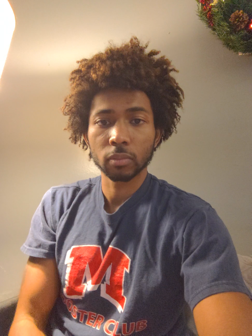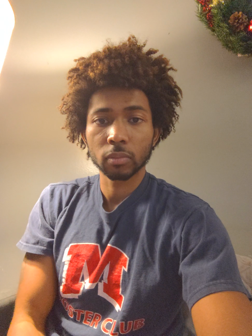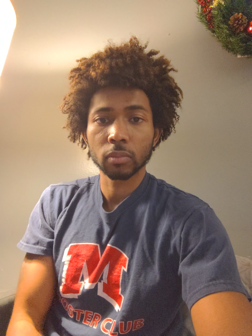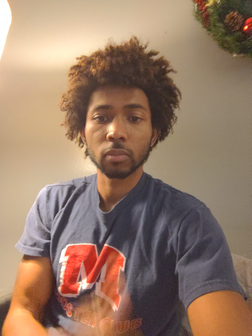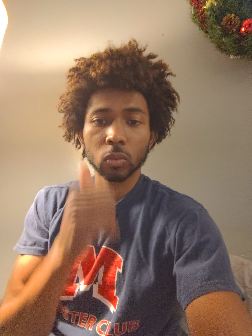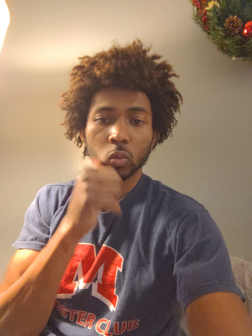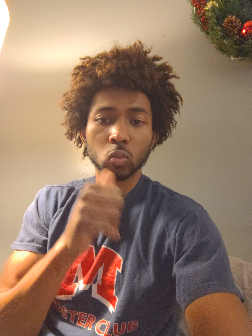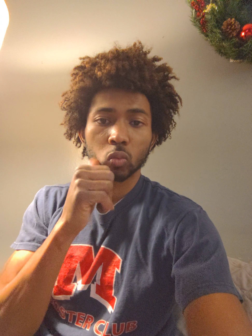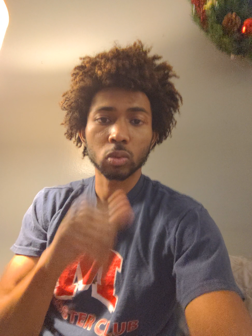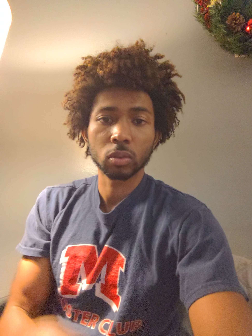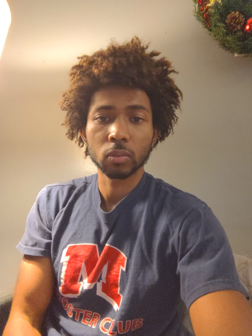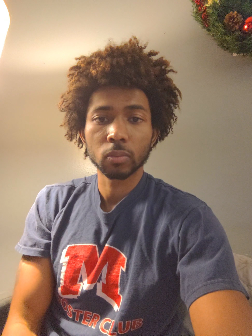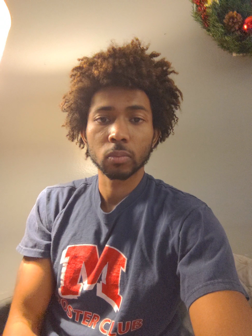girl